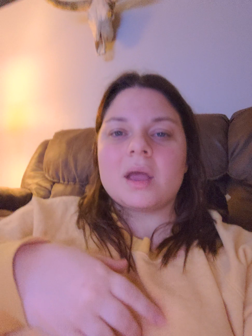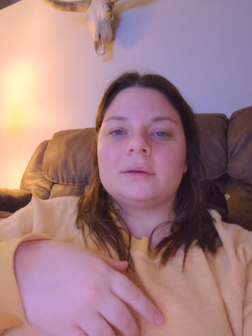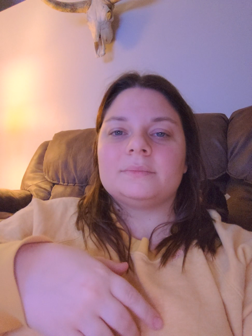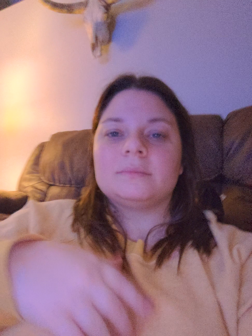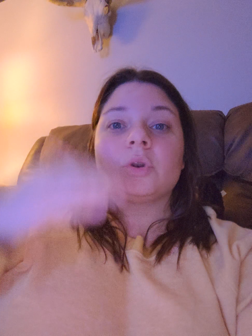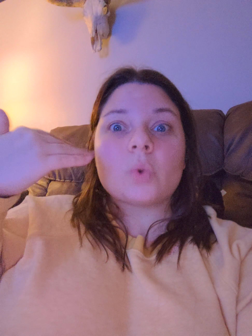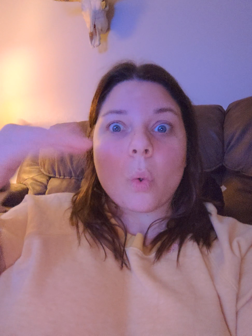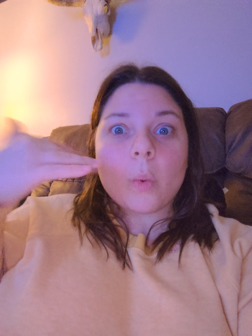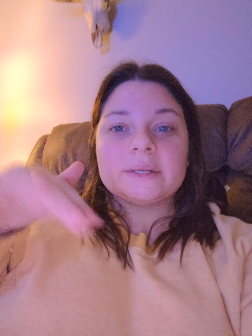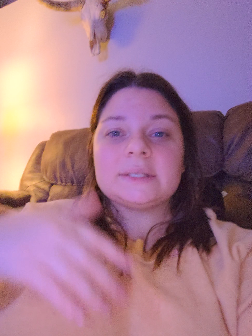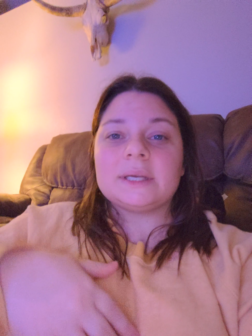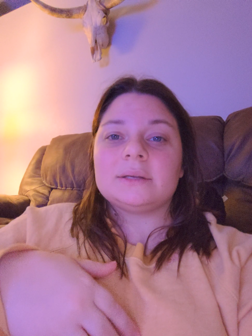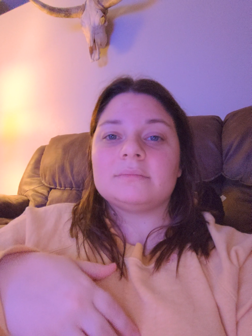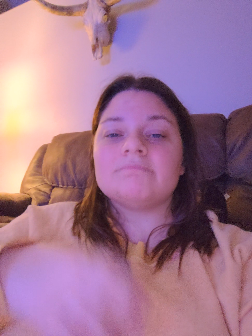noisy